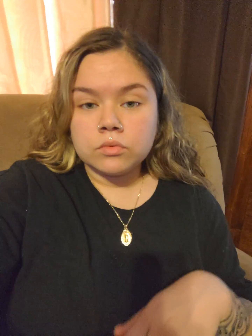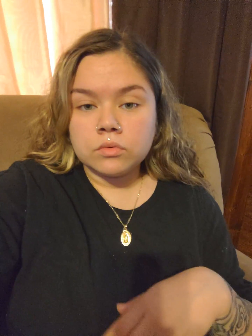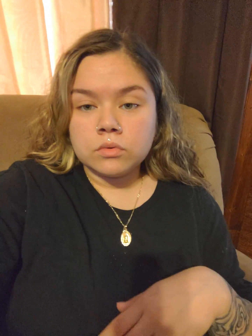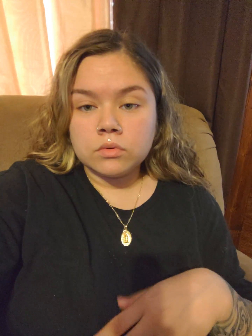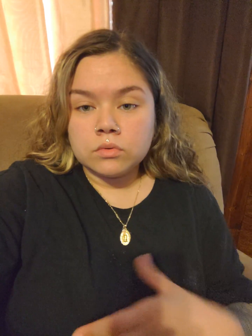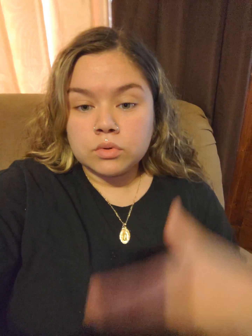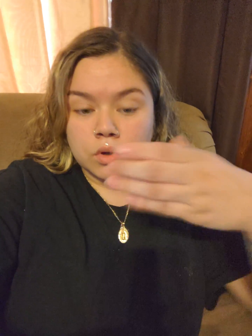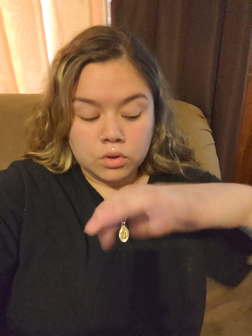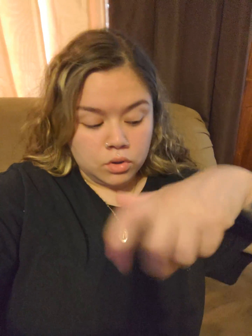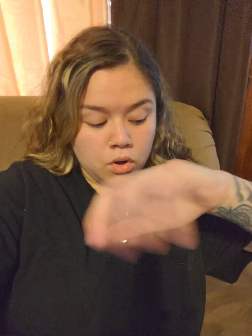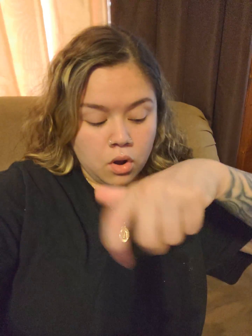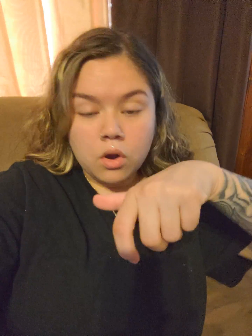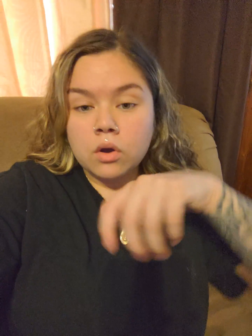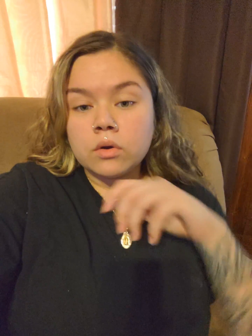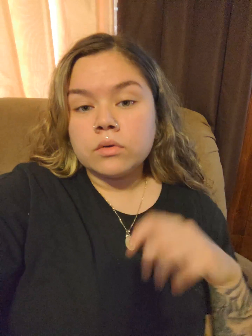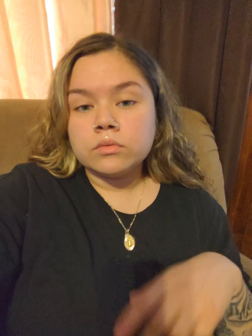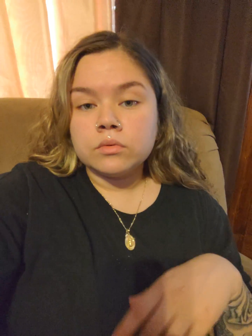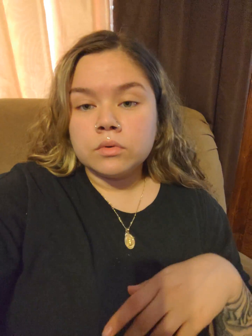jar